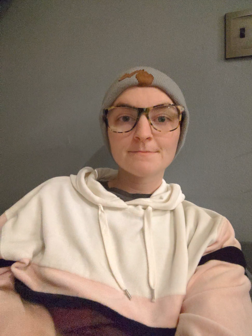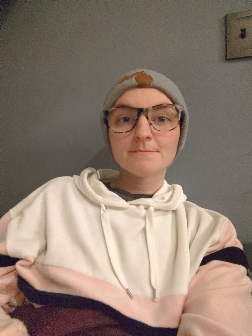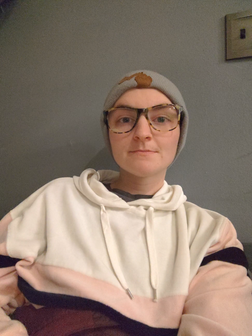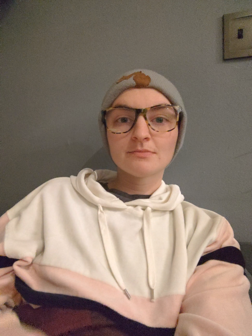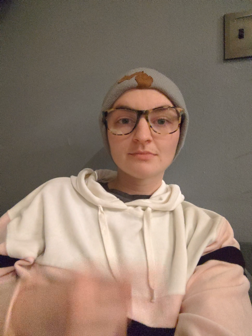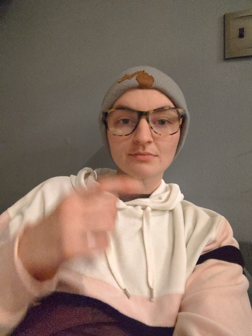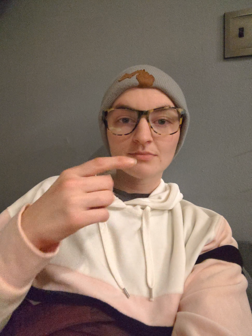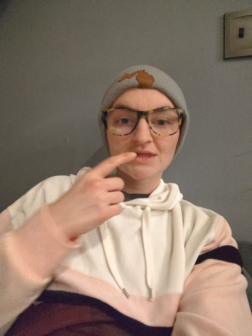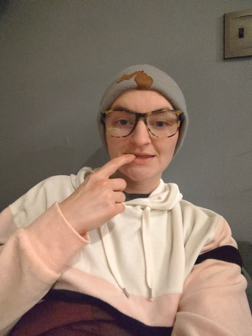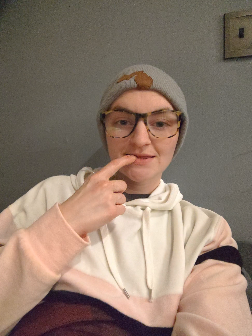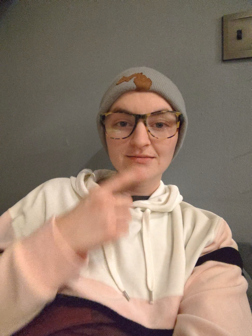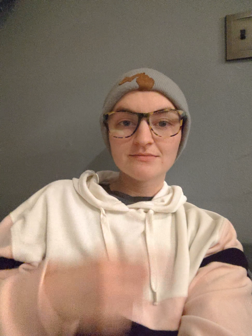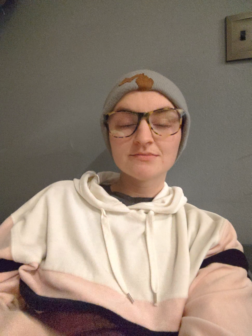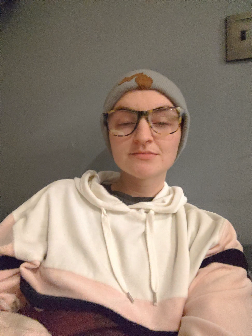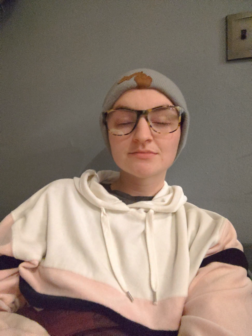tooth